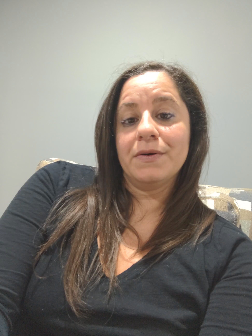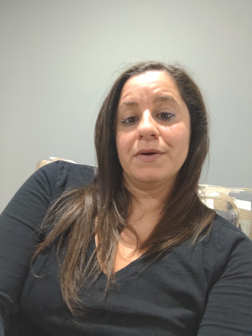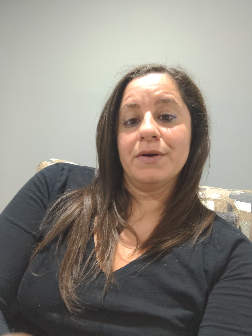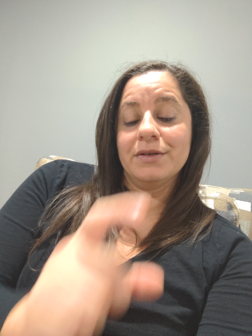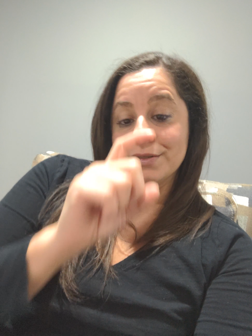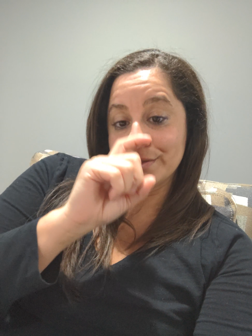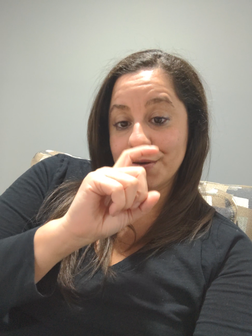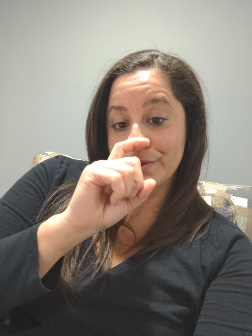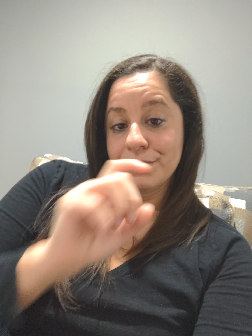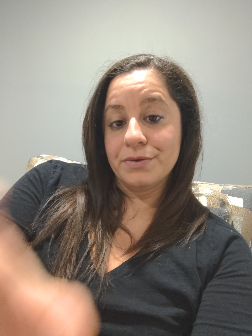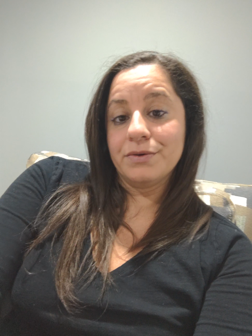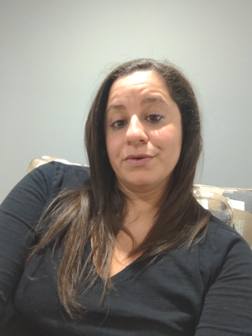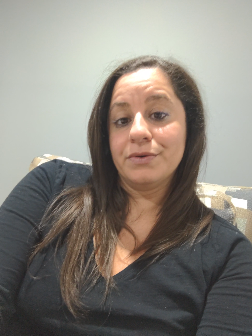doll